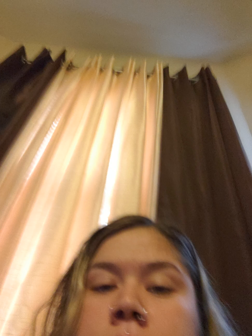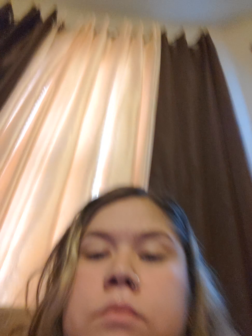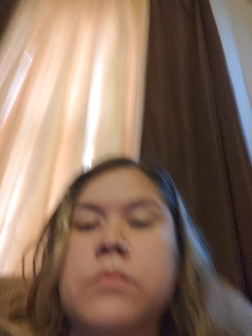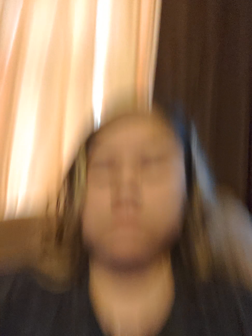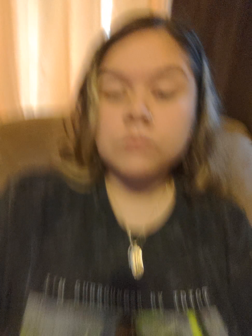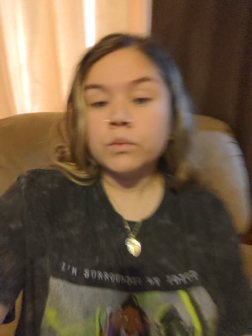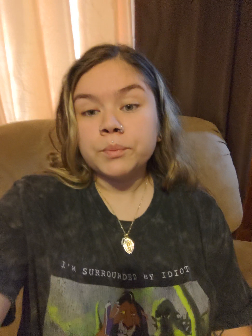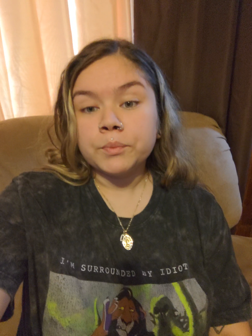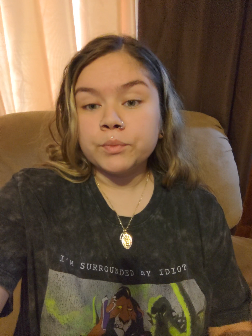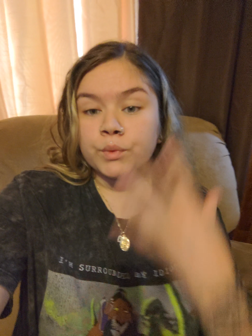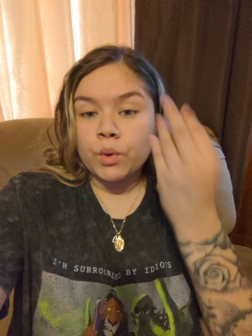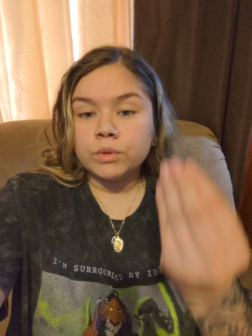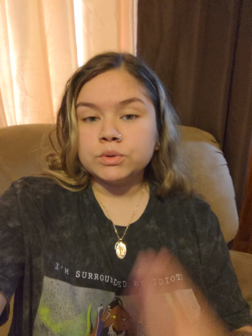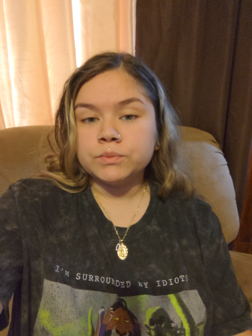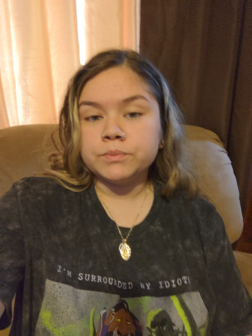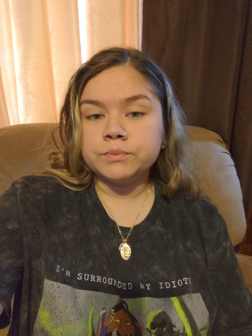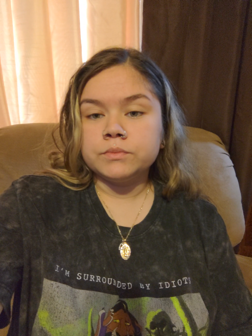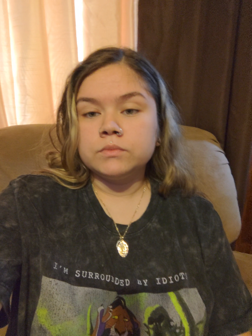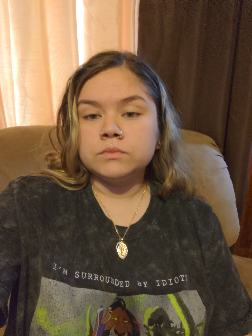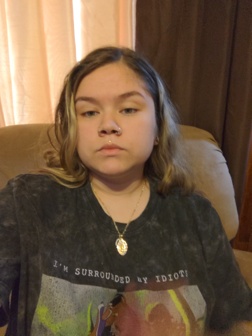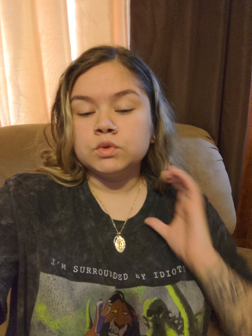got to